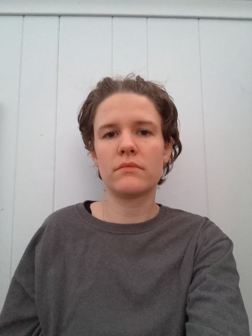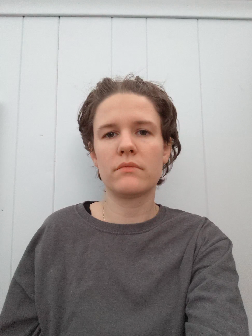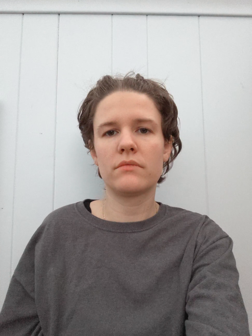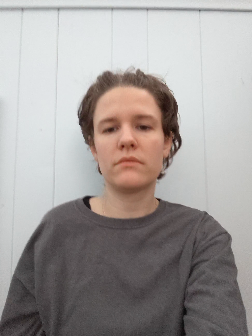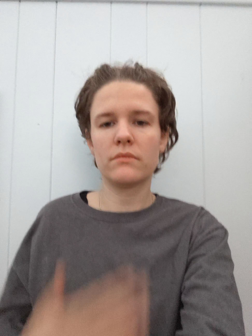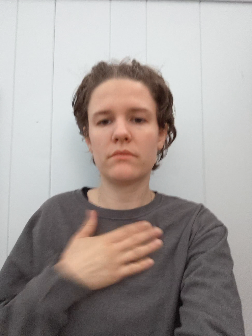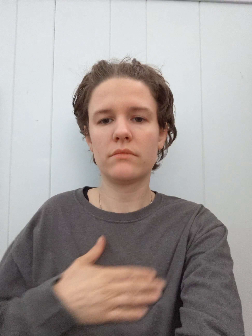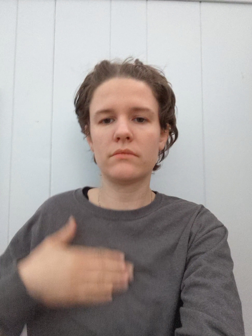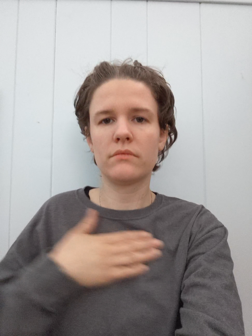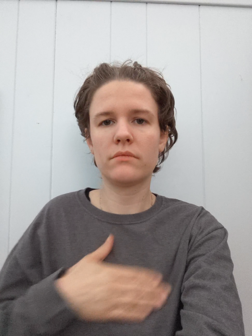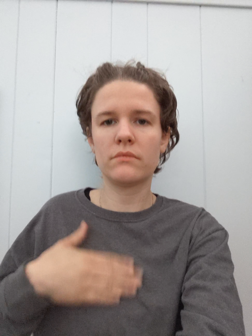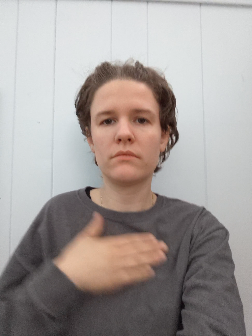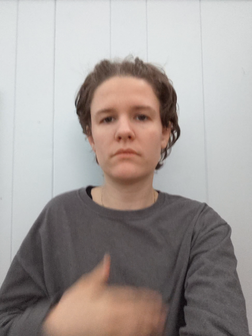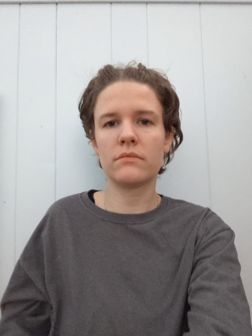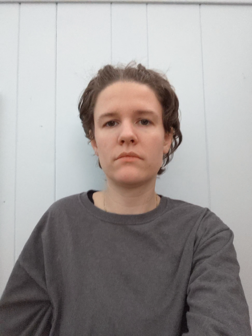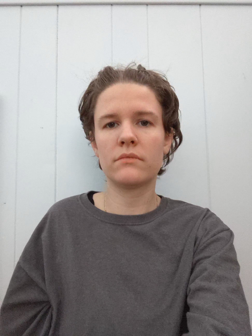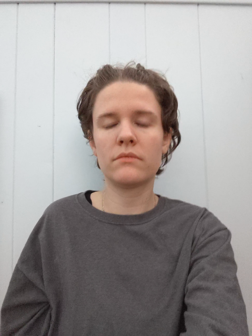please